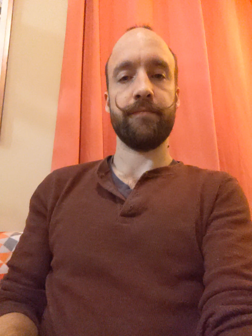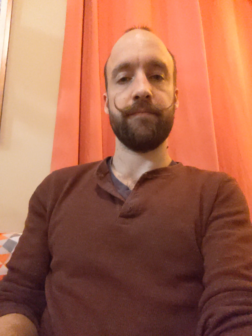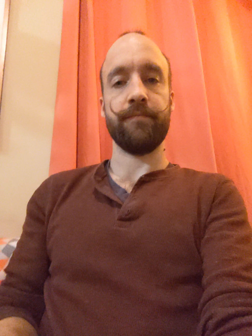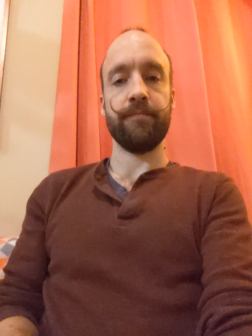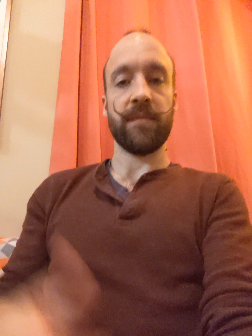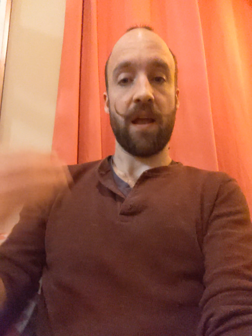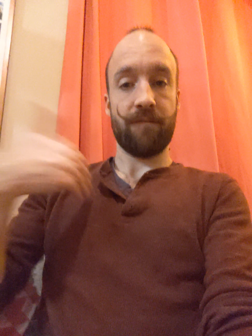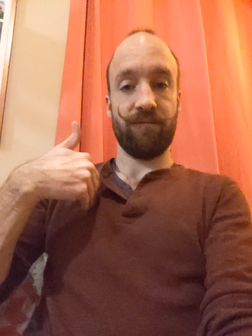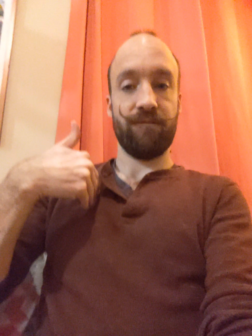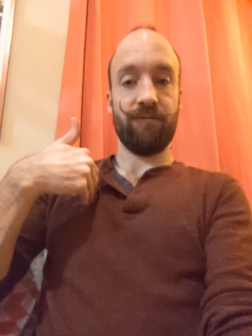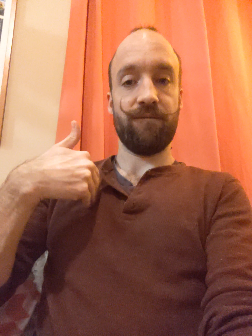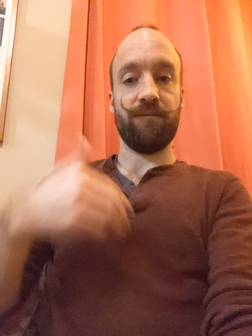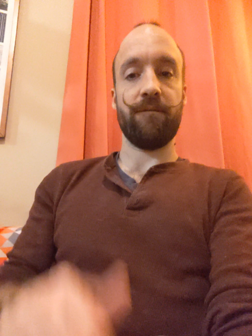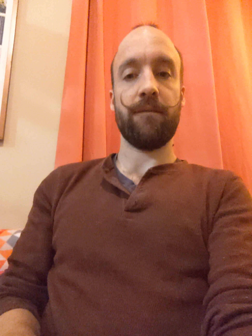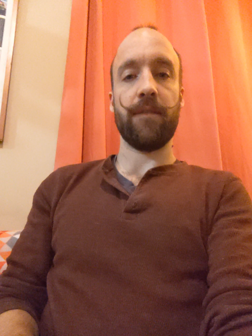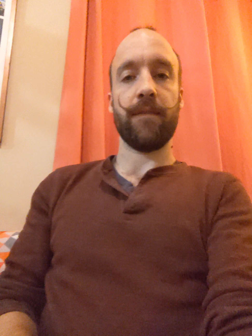have